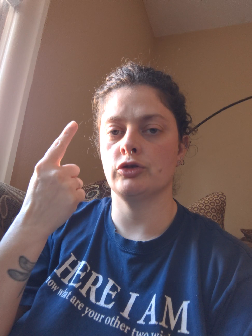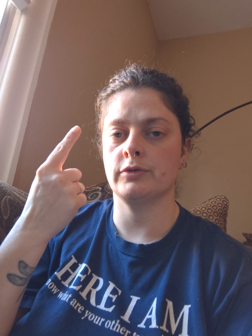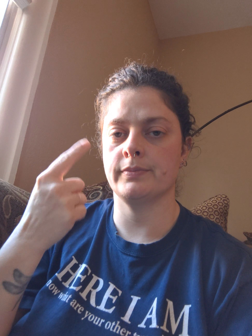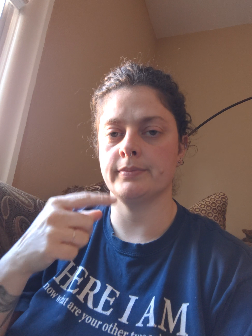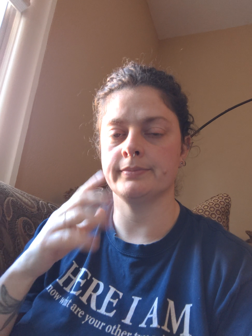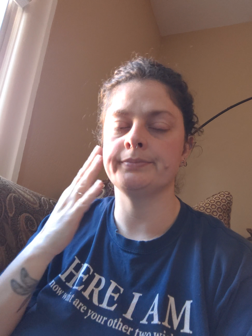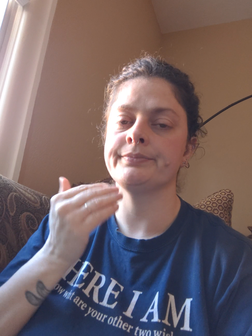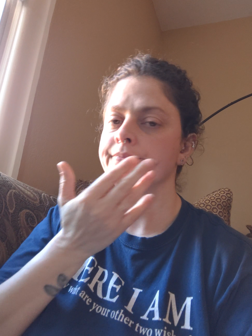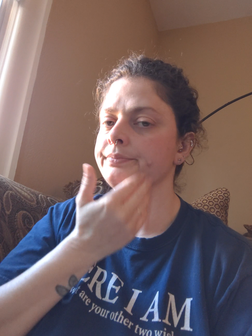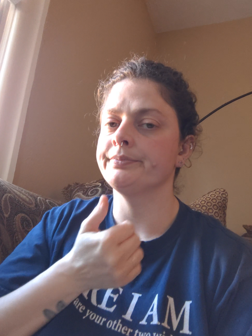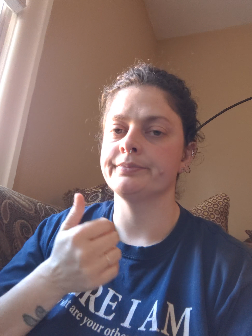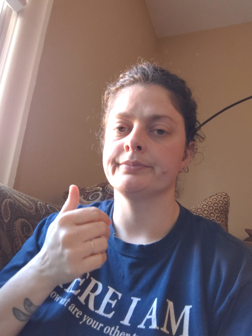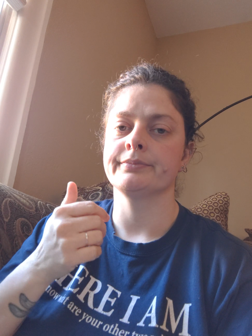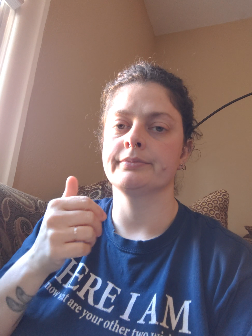napkin